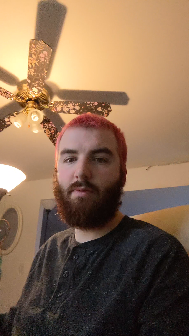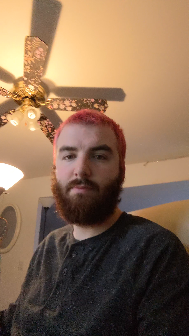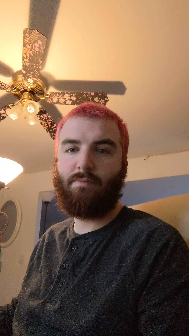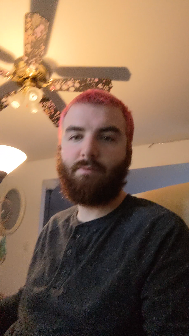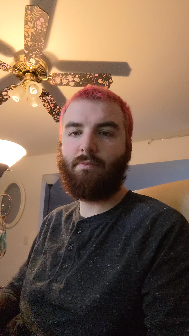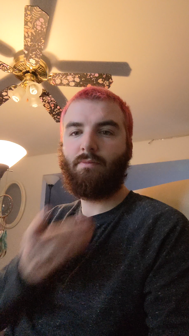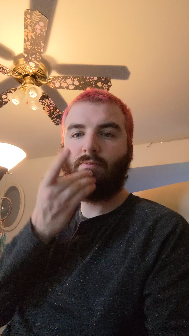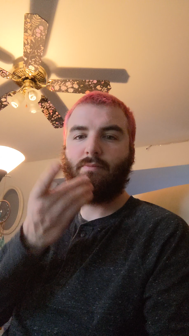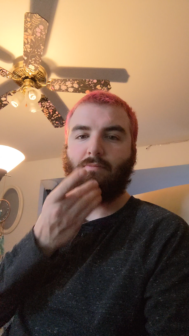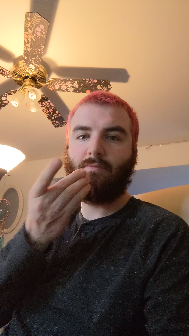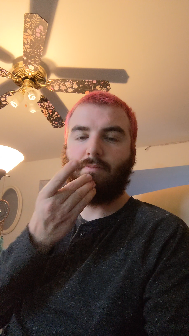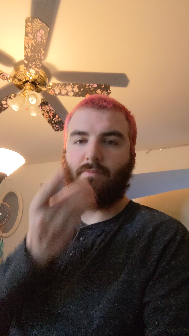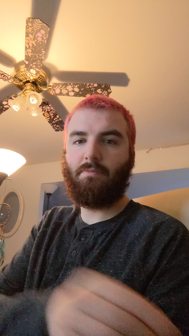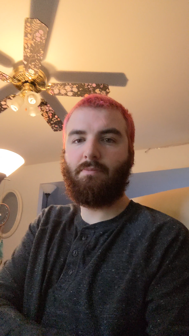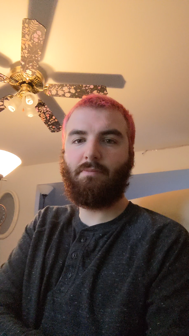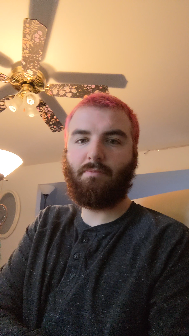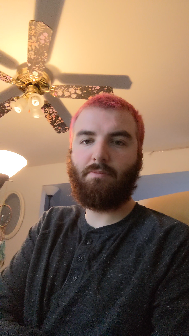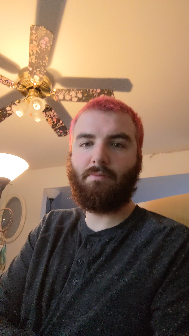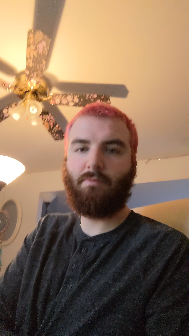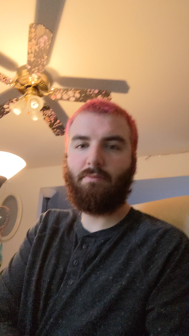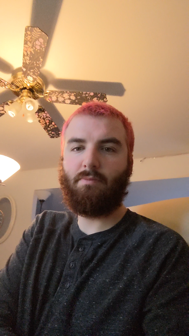dinner